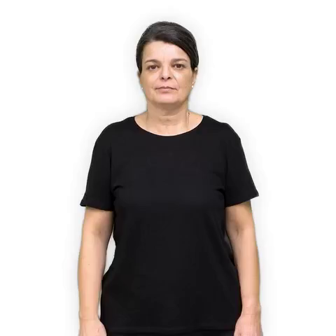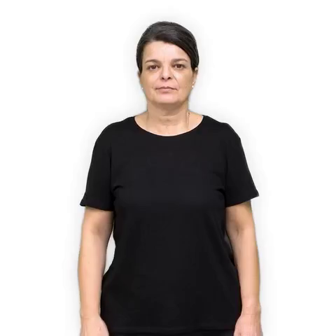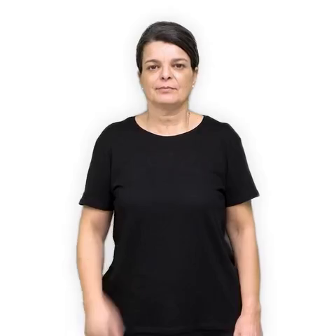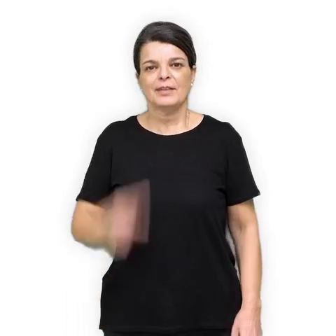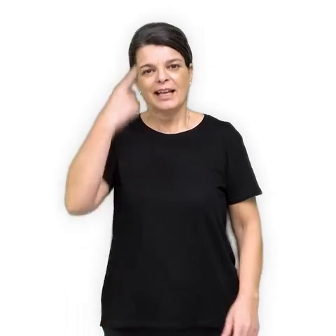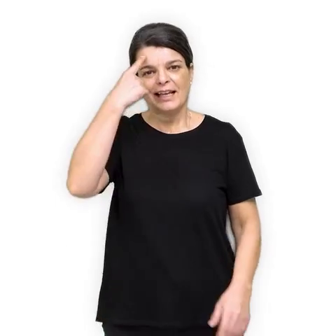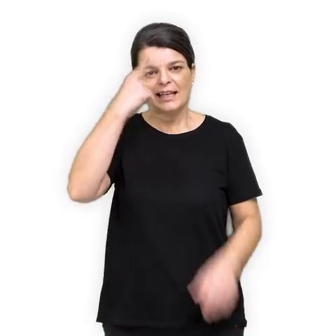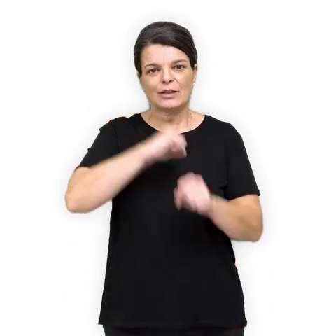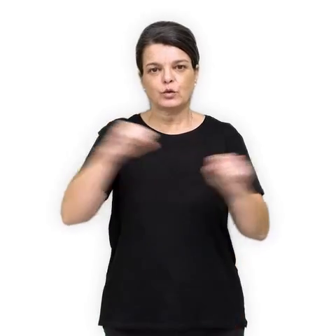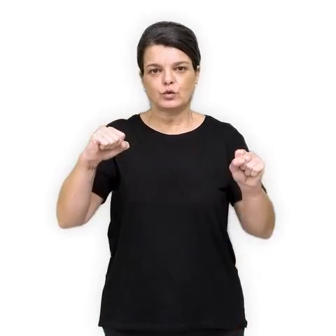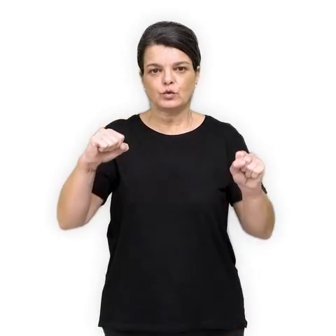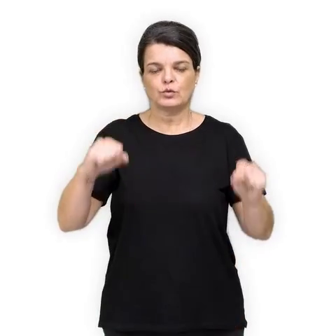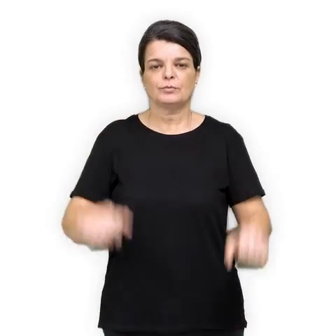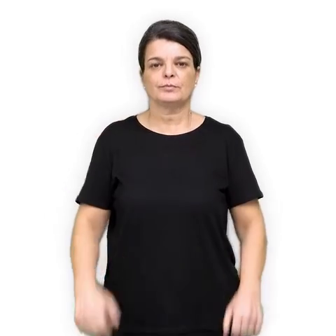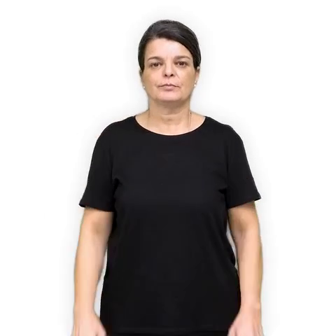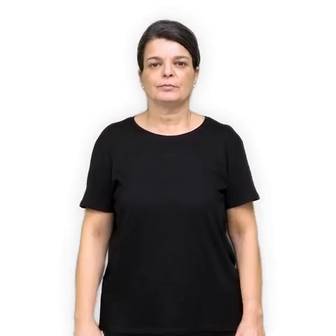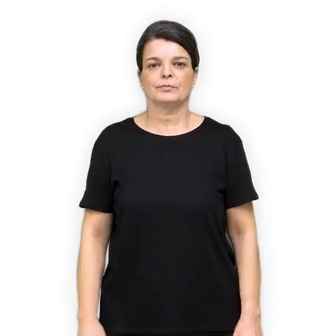mente explotar